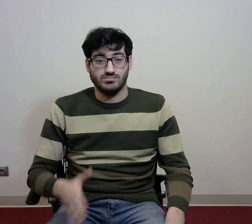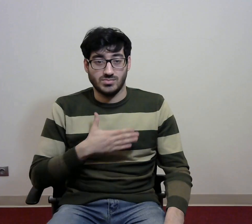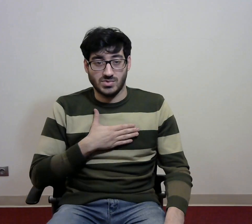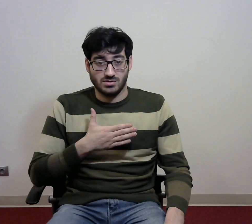mən